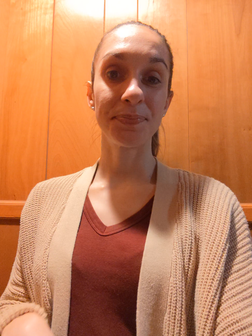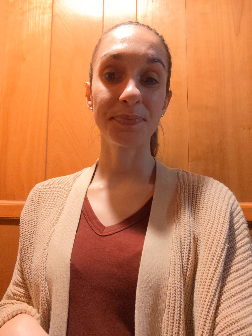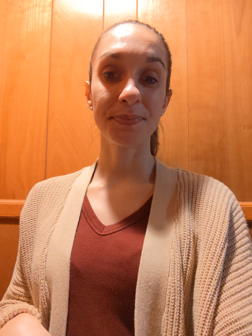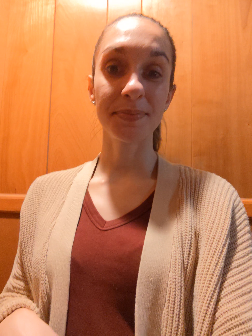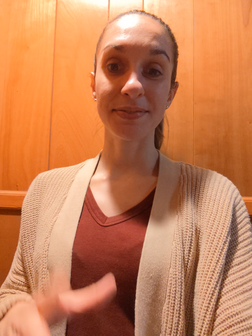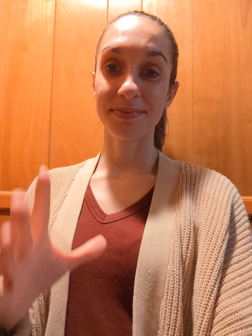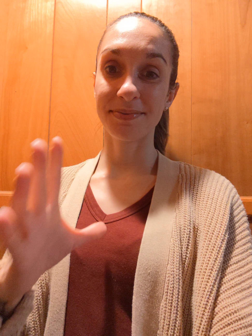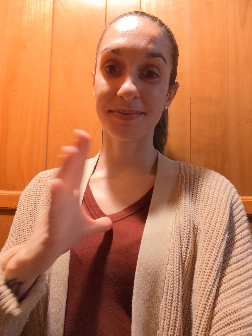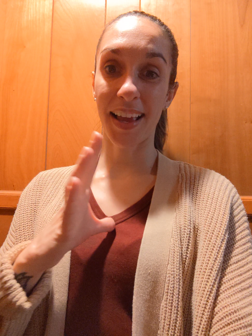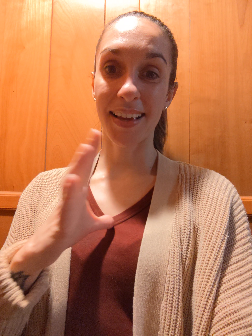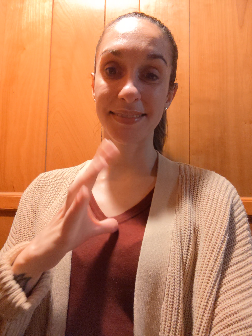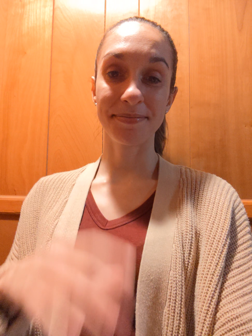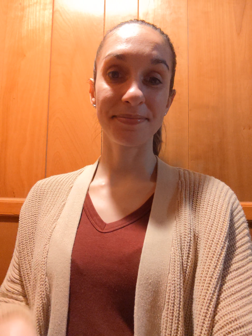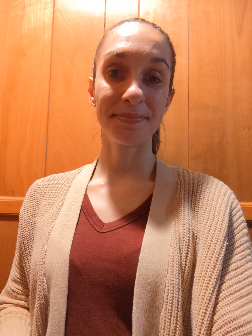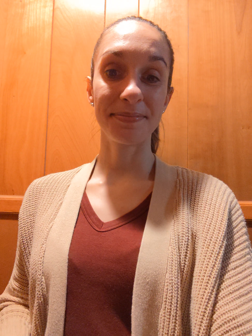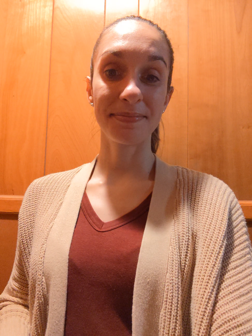fine